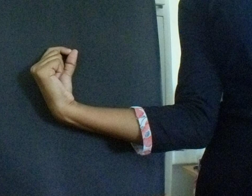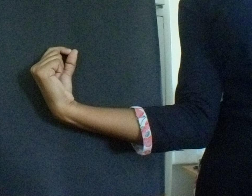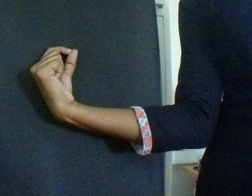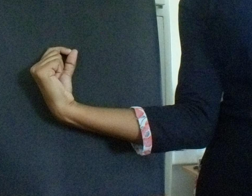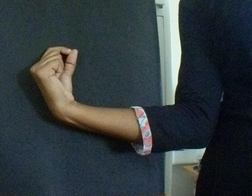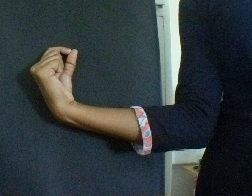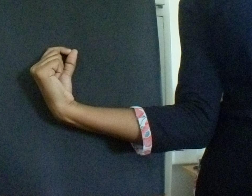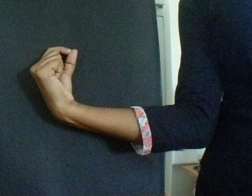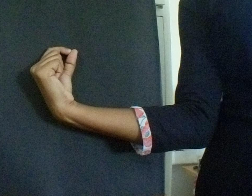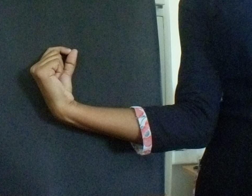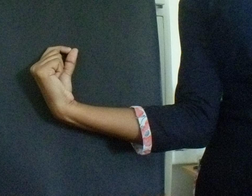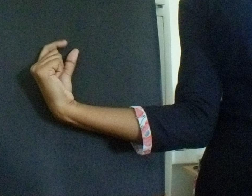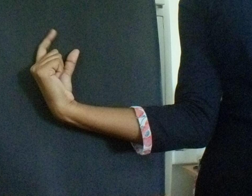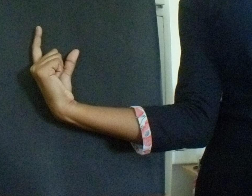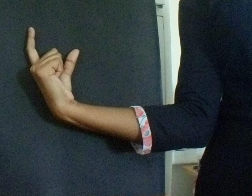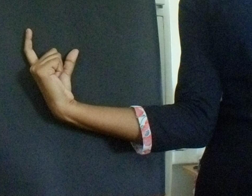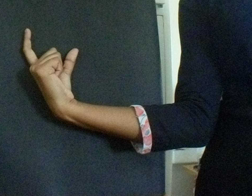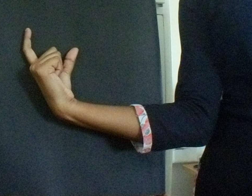thief